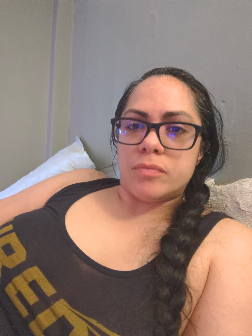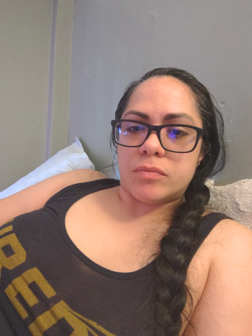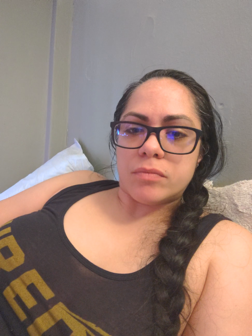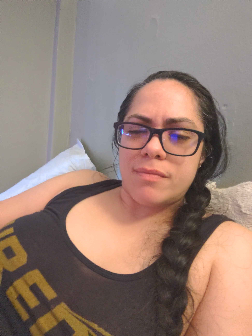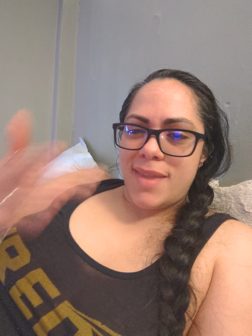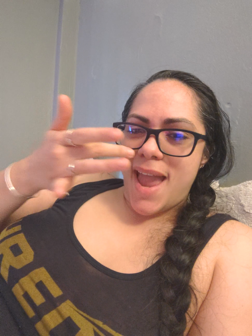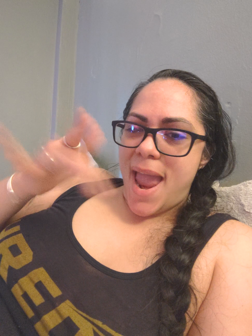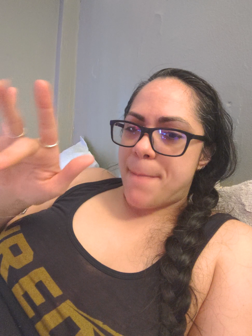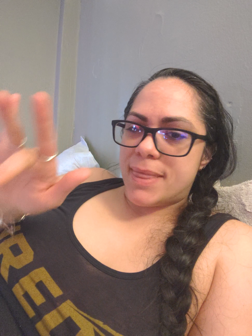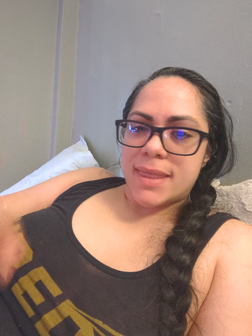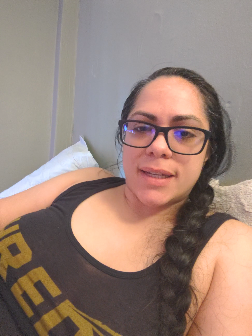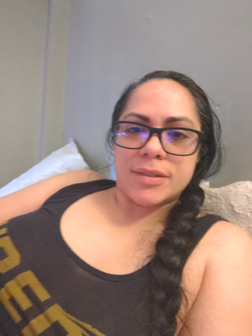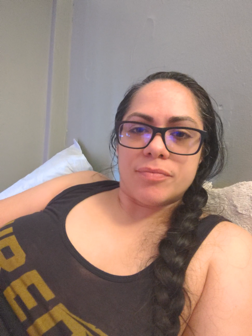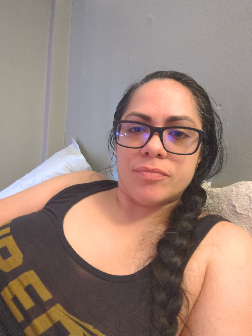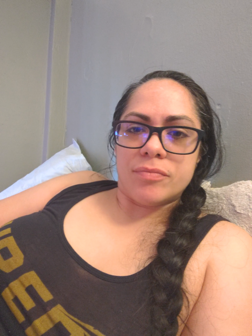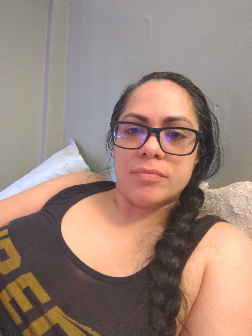empty